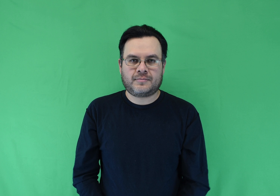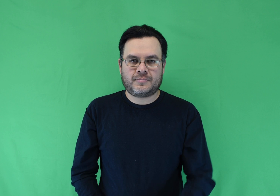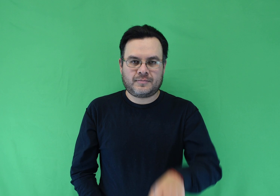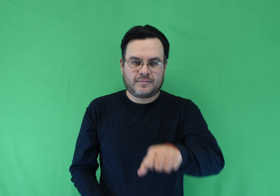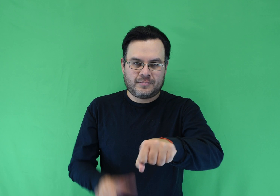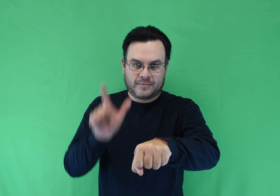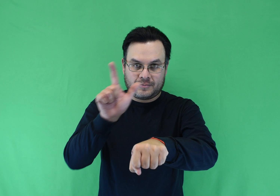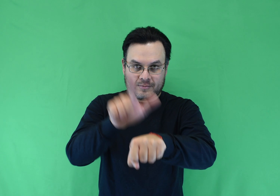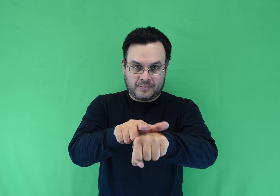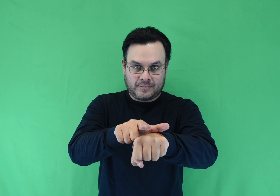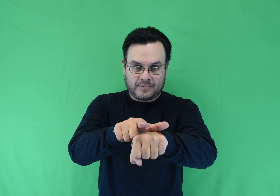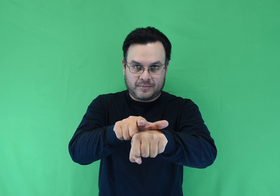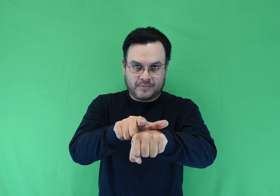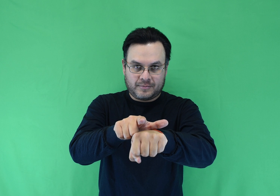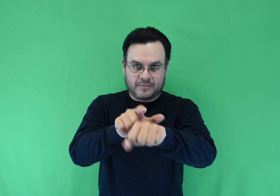especial